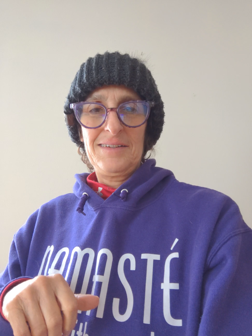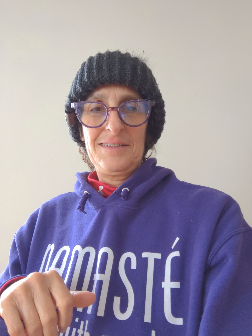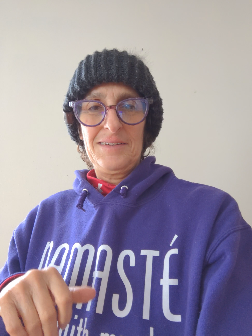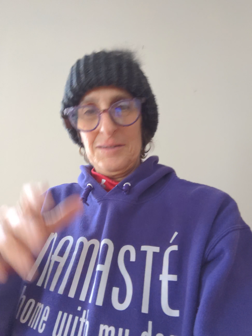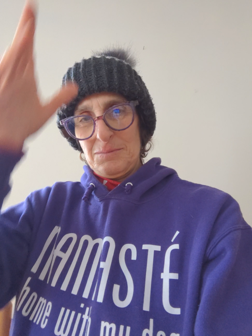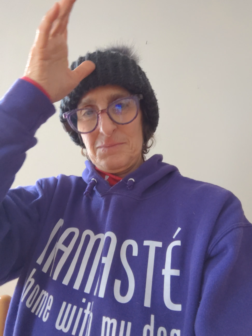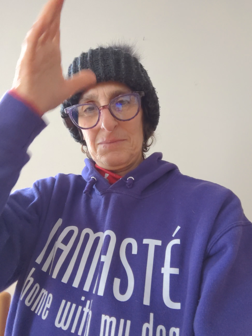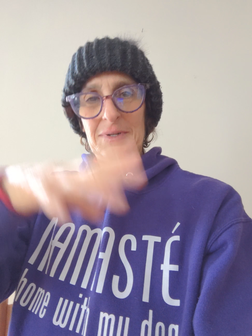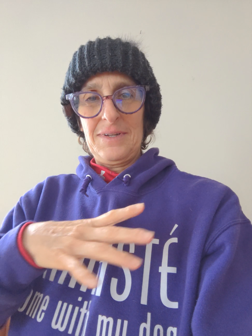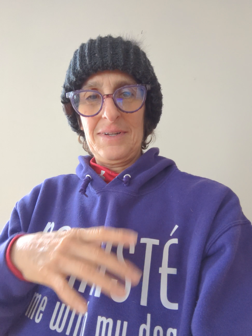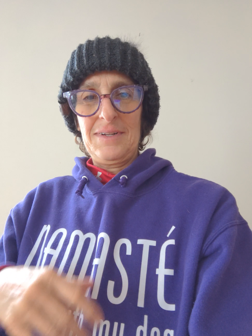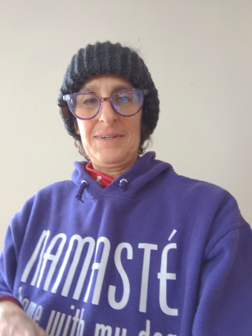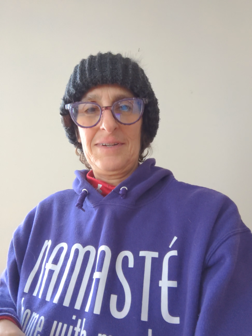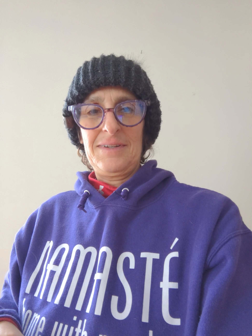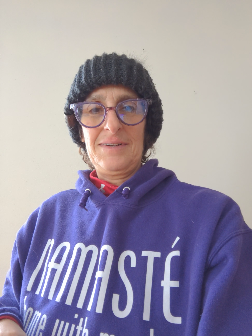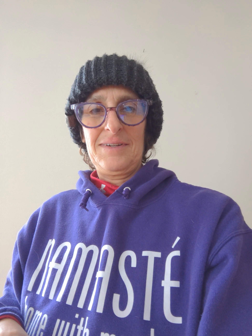man